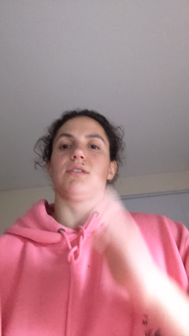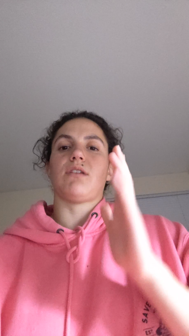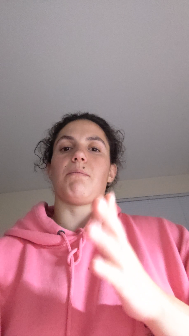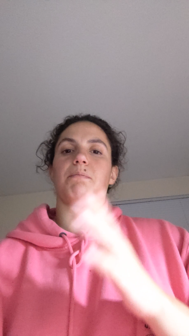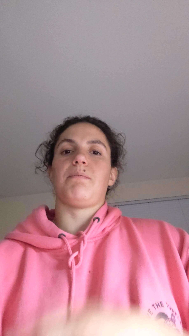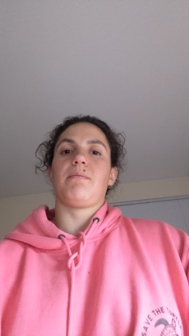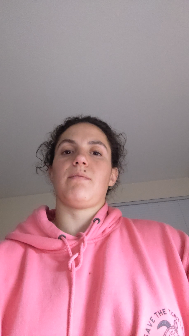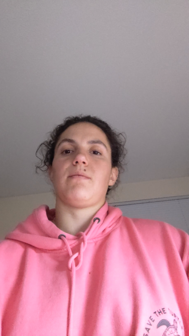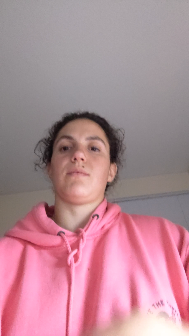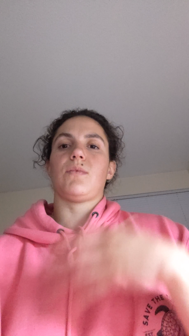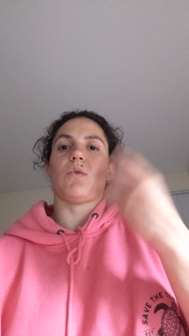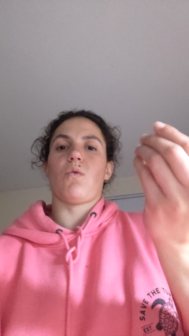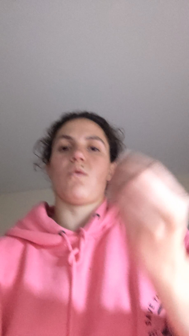got to